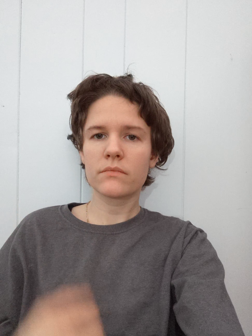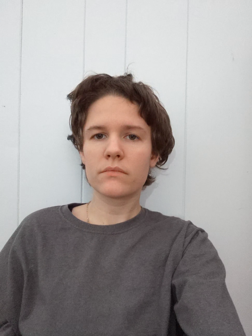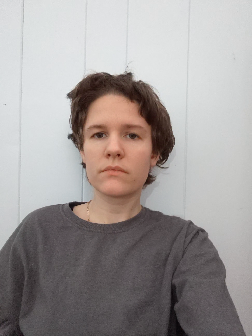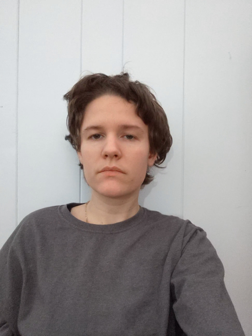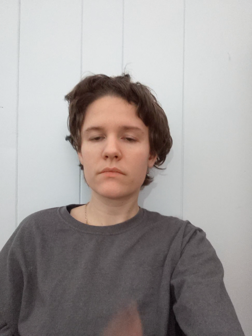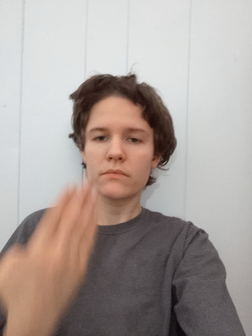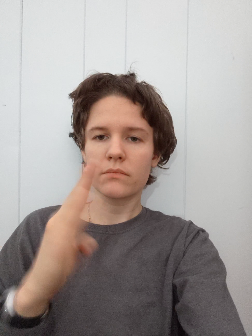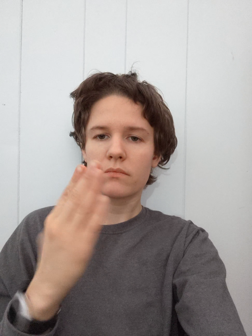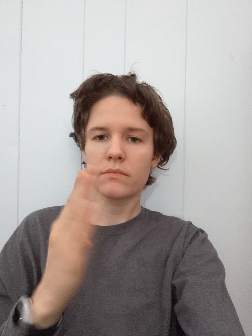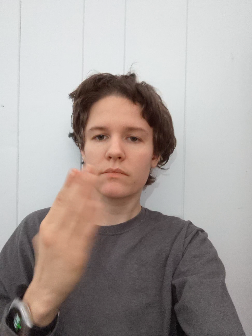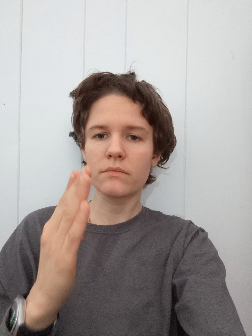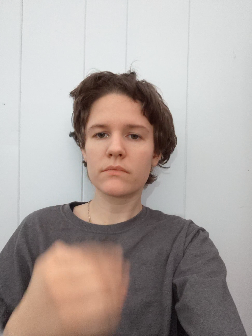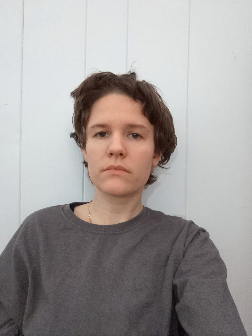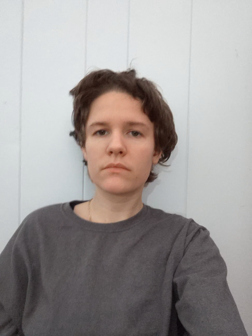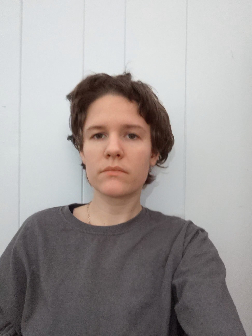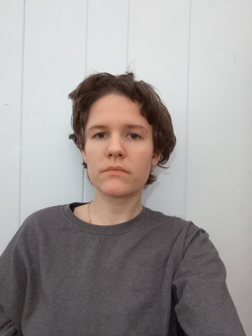blue